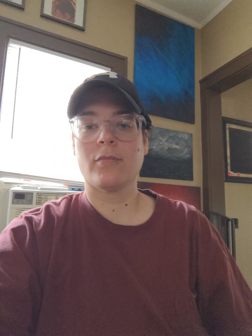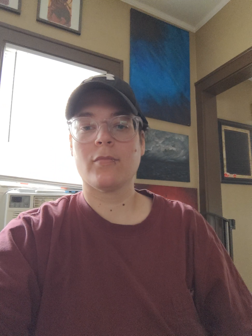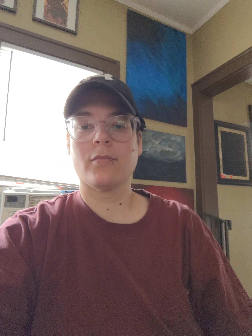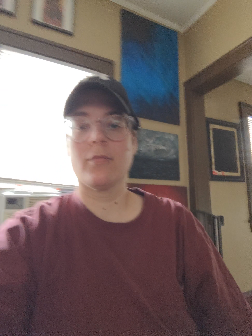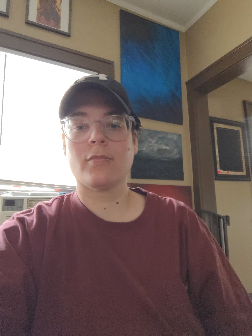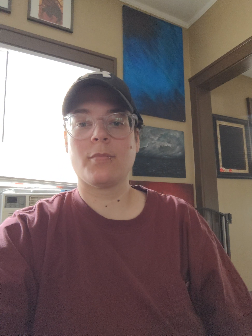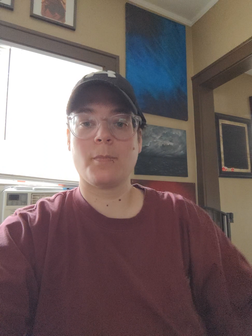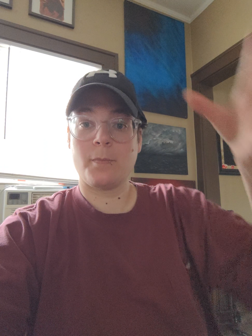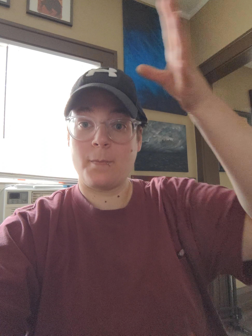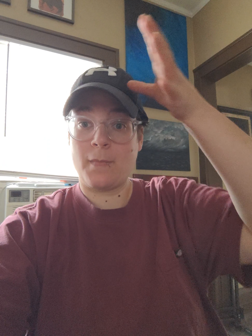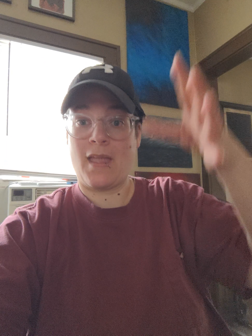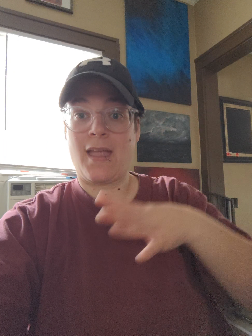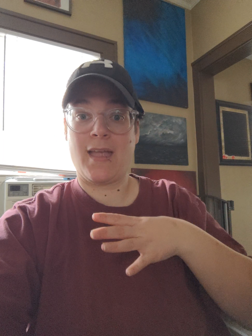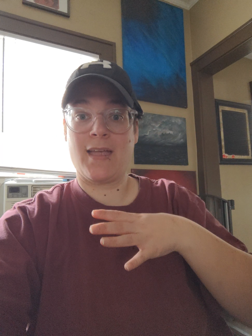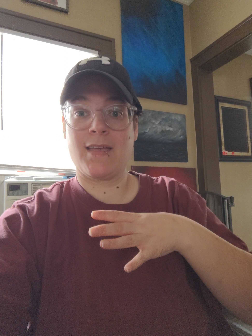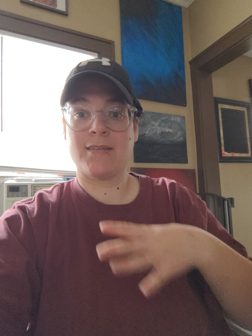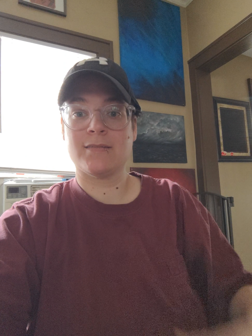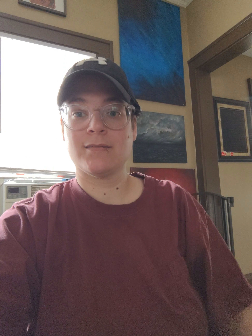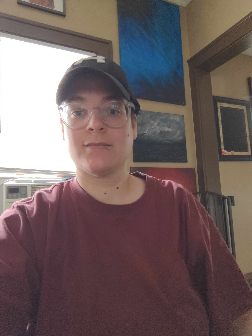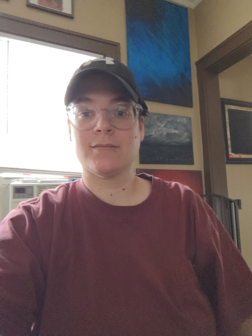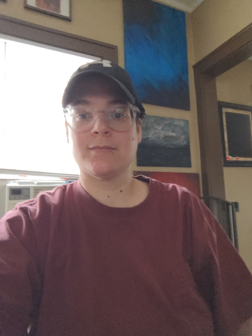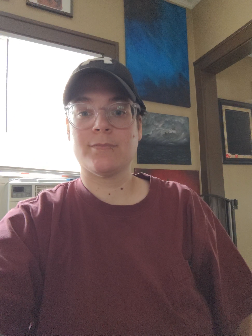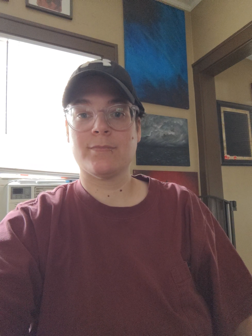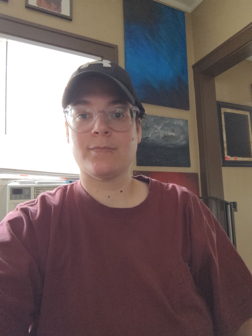man